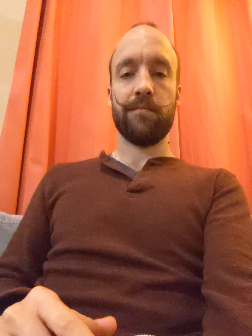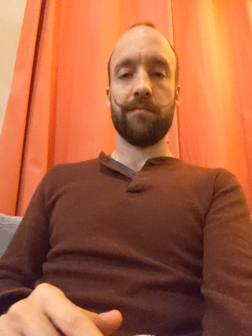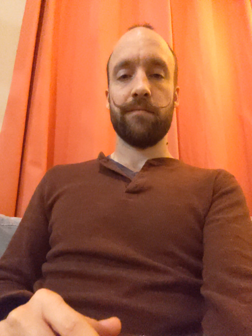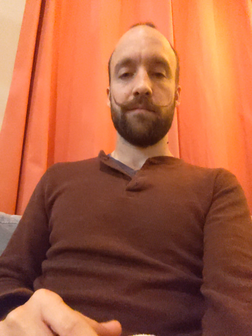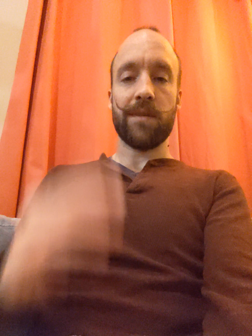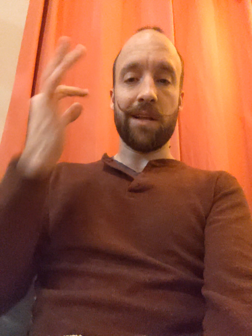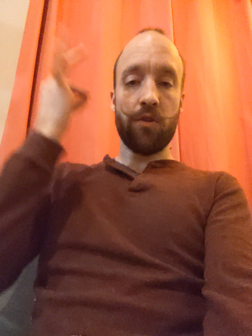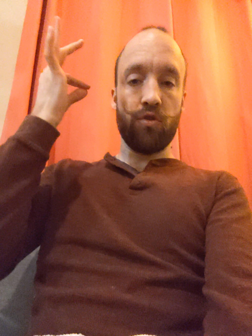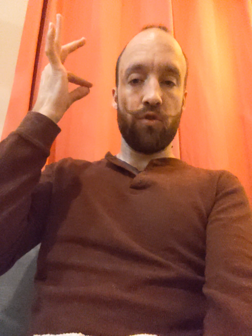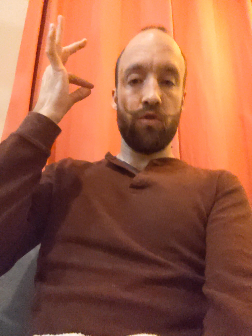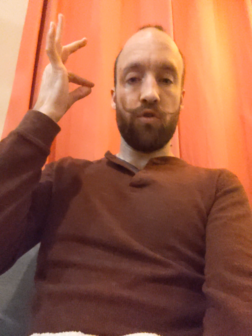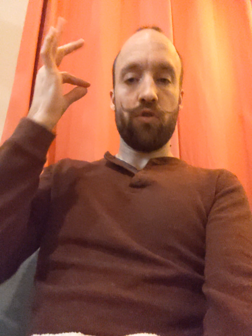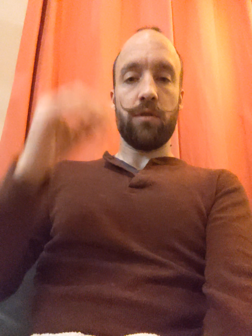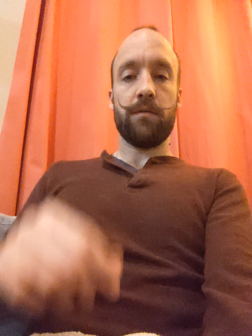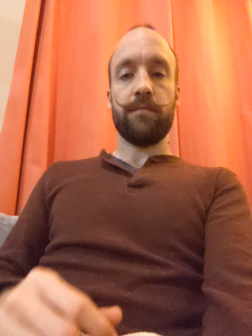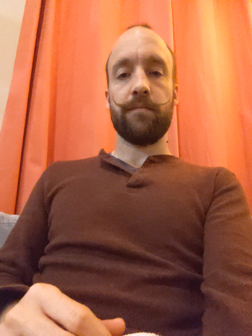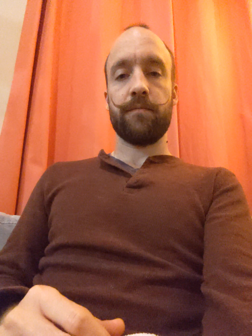hair